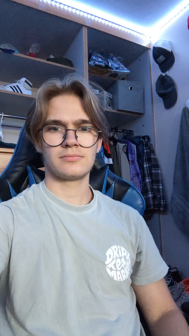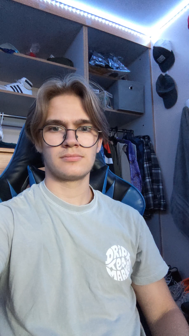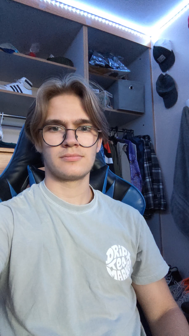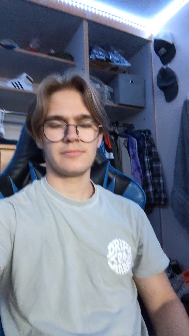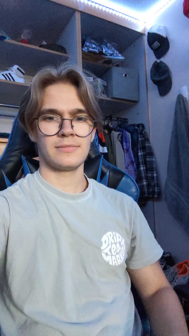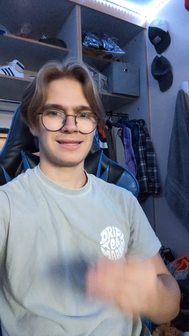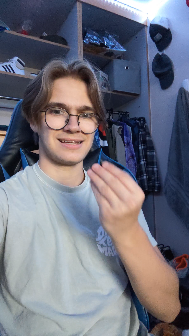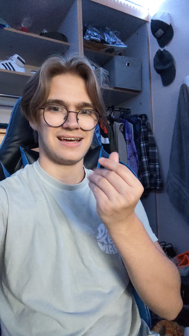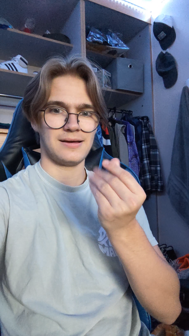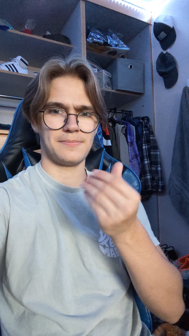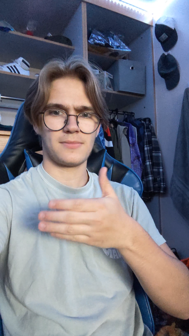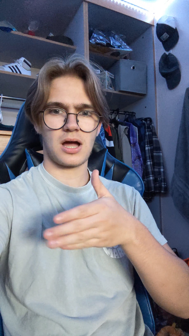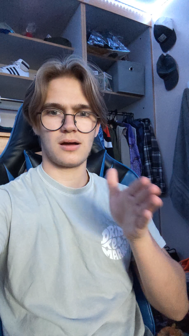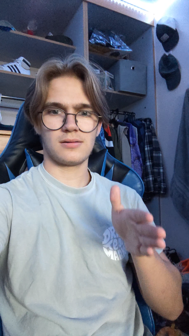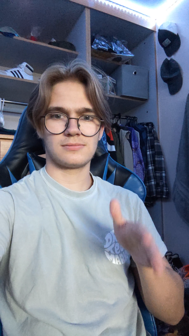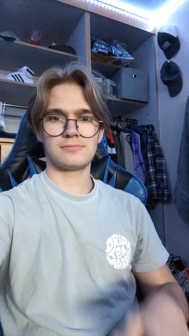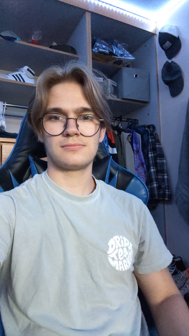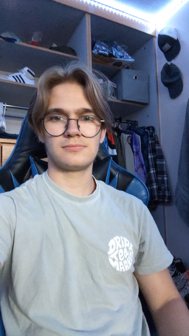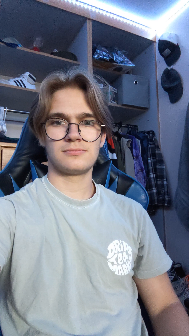sandbox